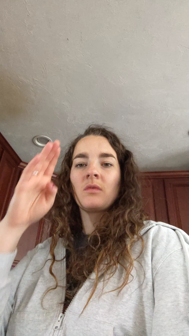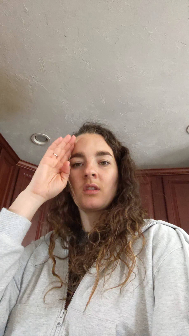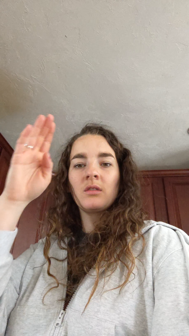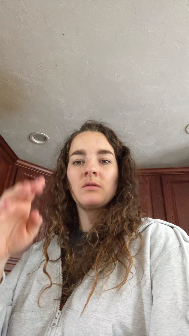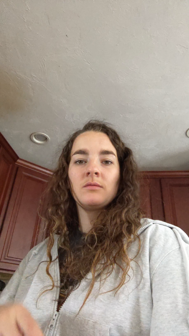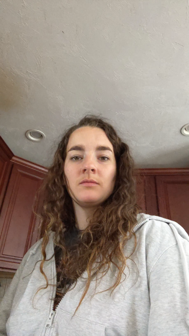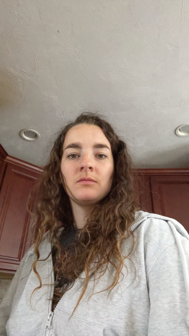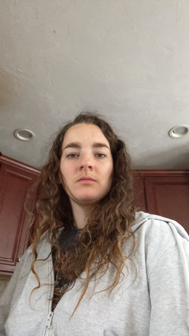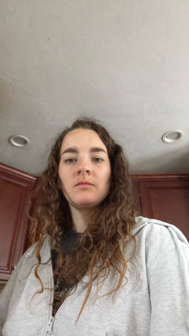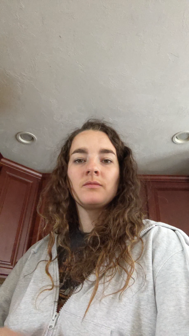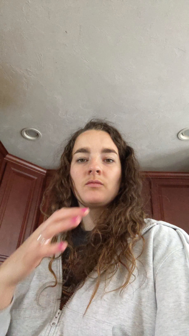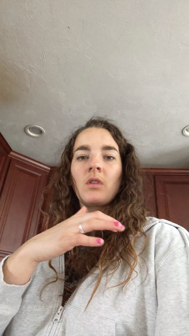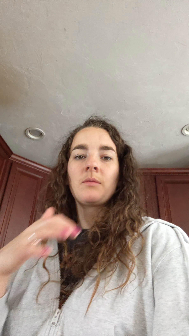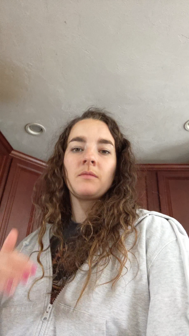grapes